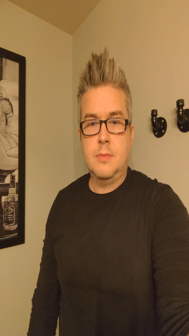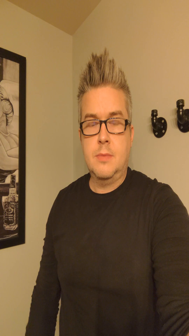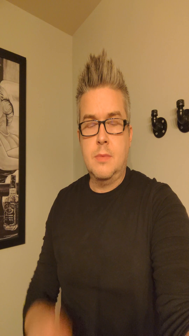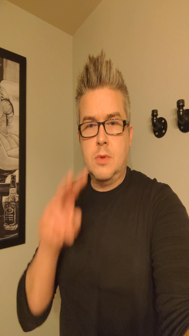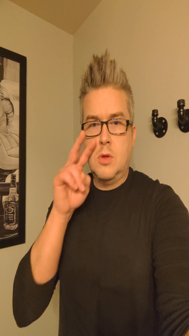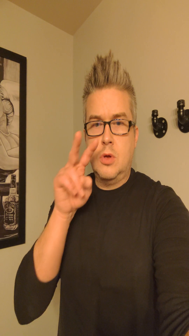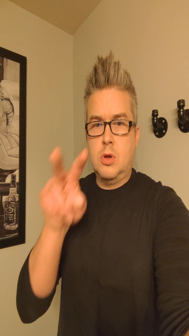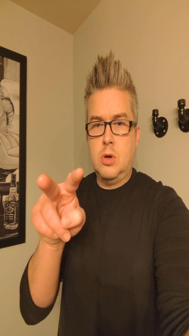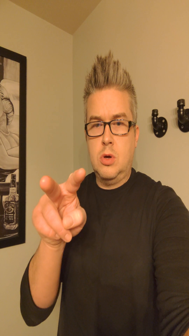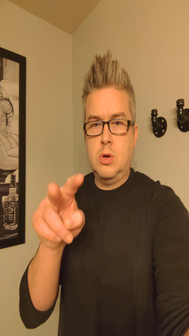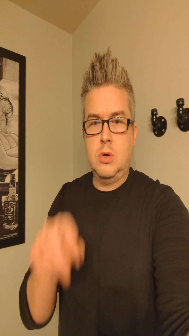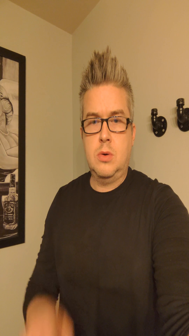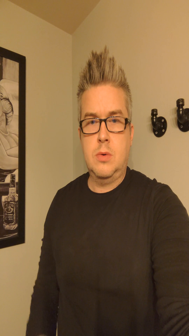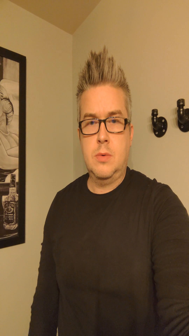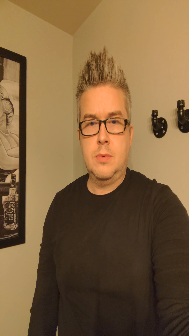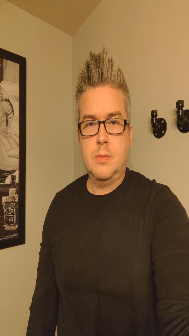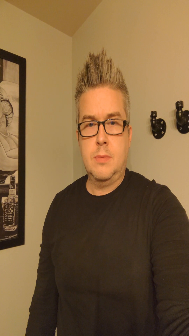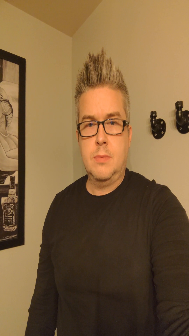look